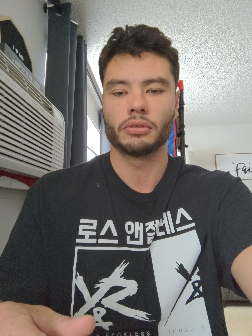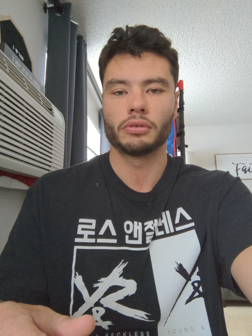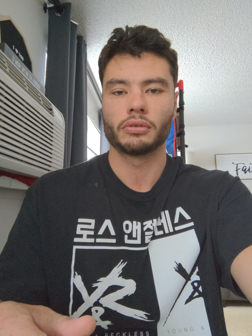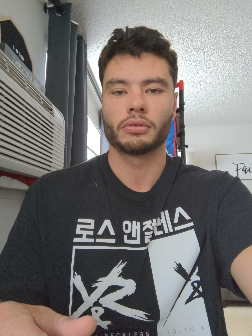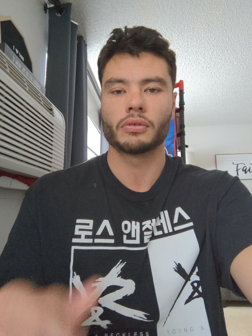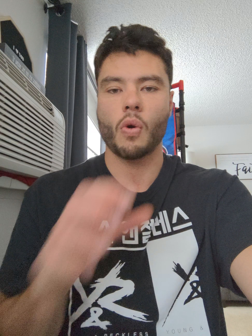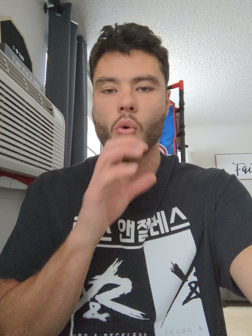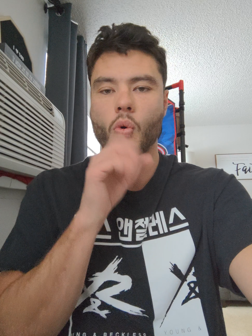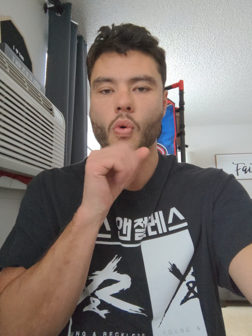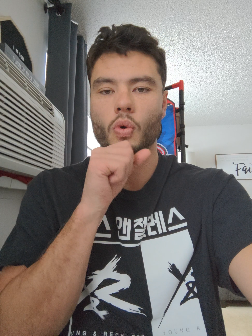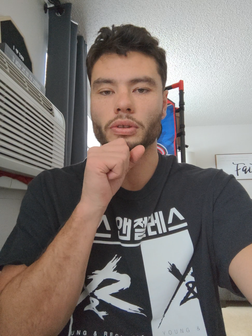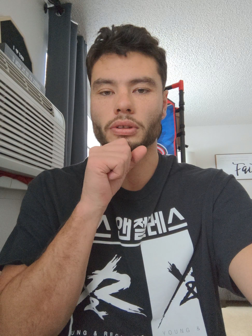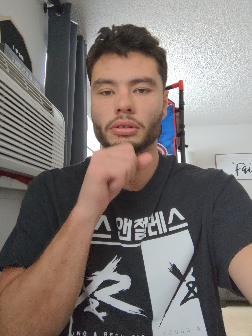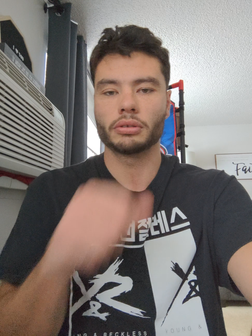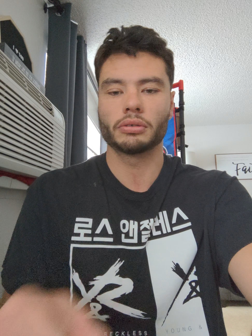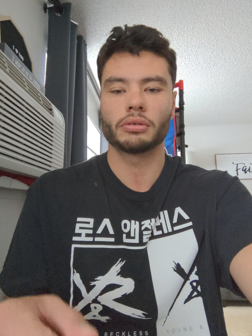orange